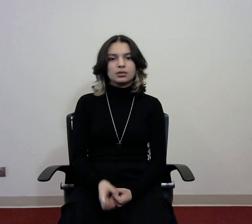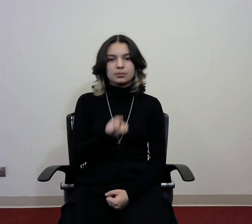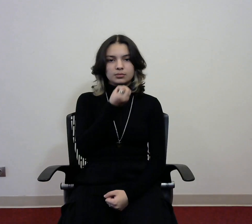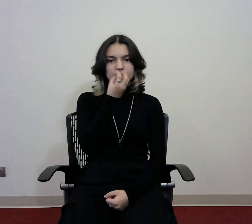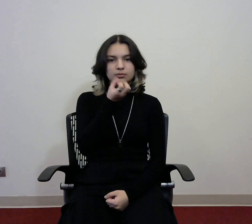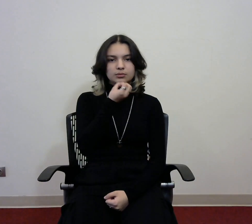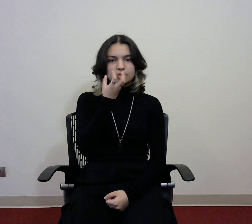bakı